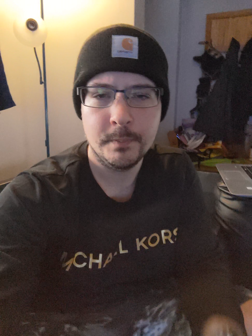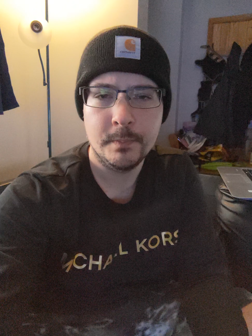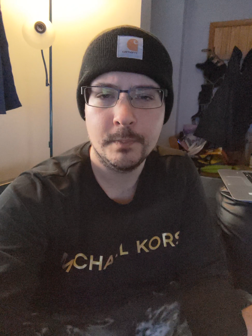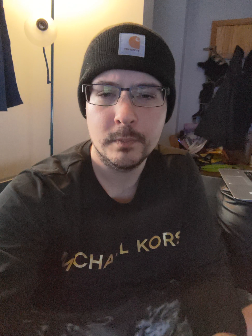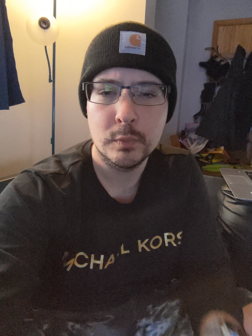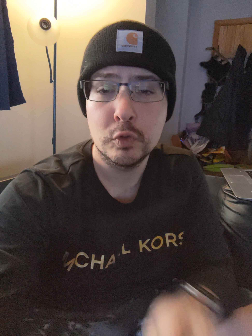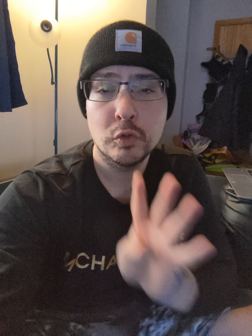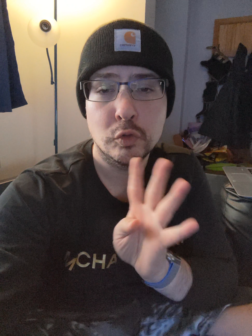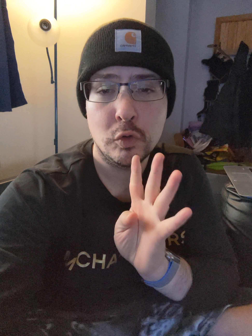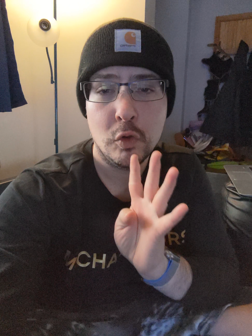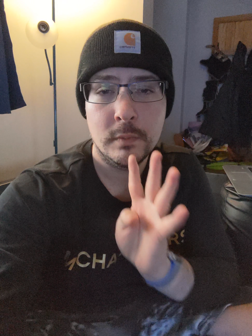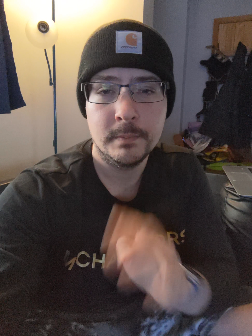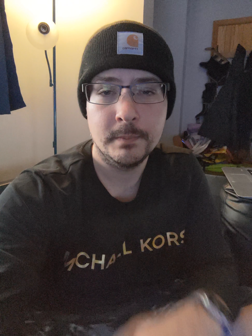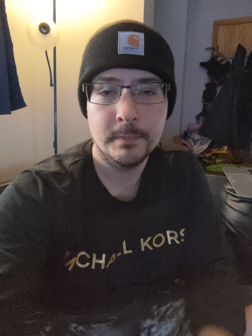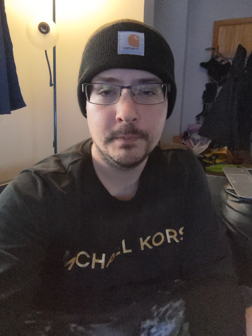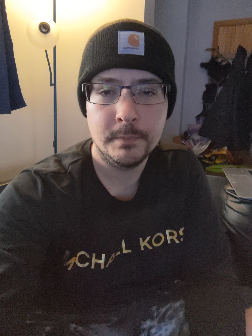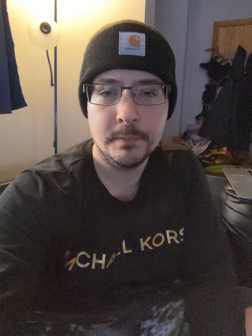talk